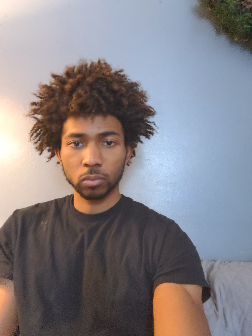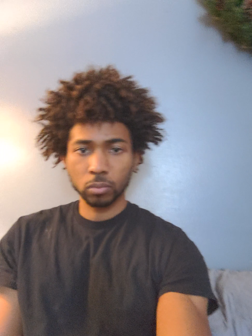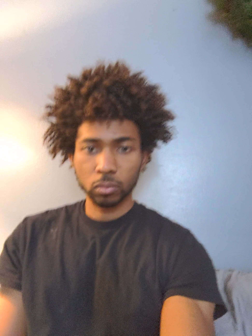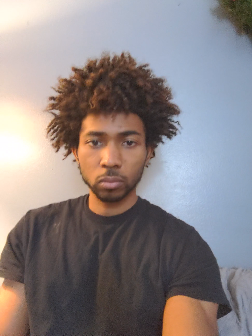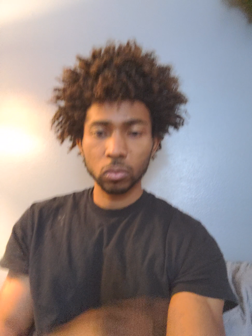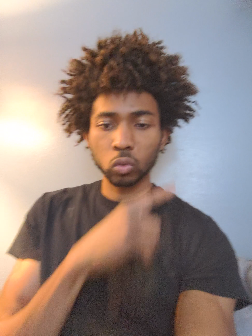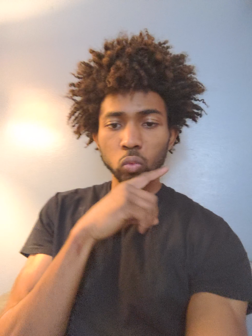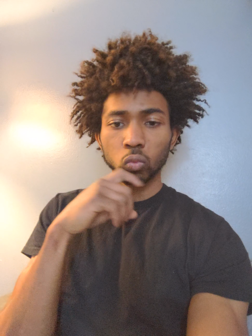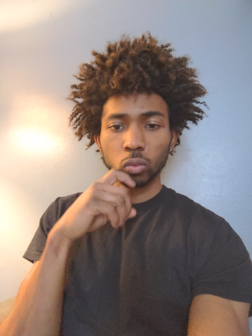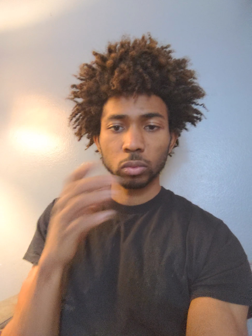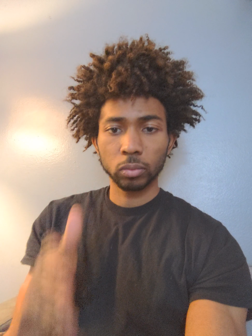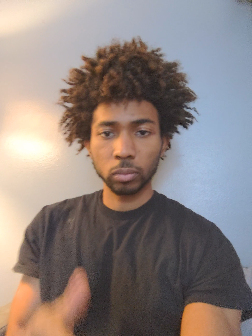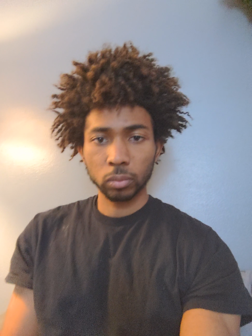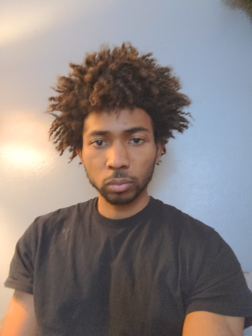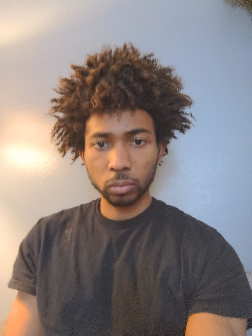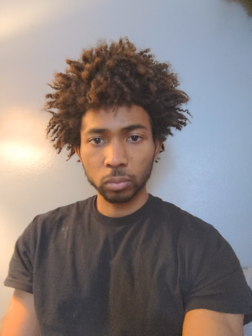dryer